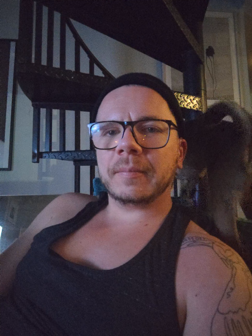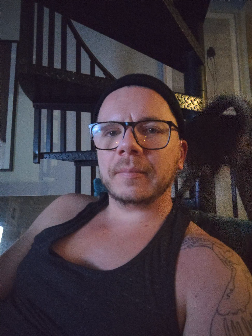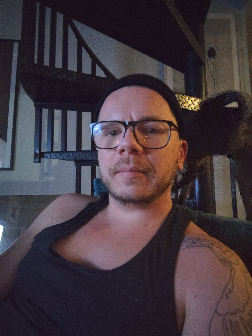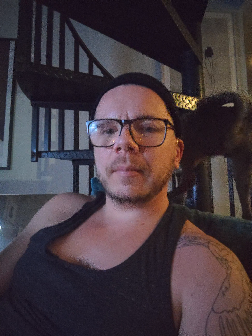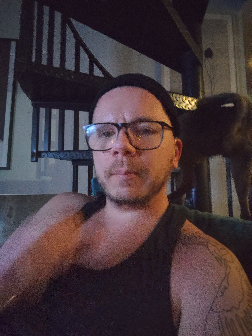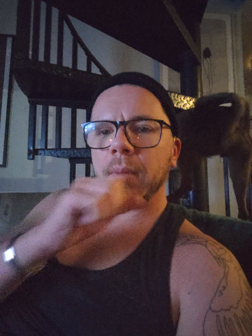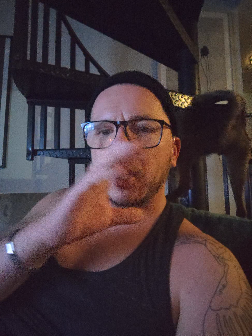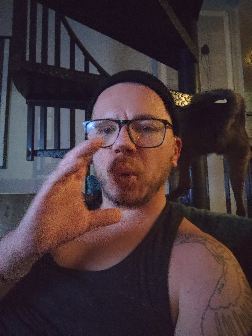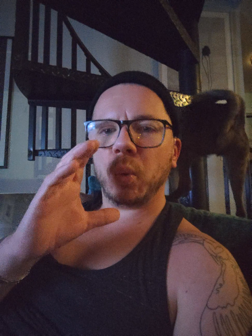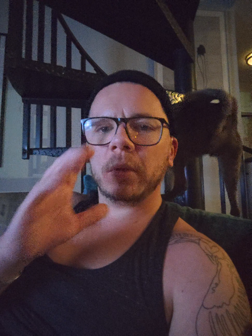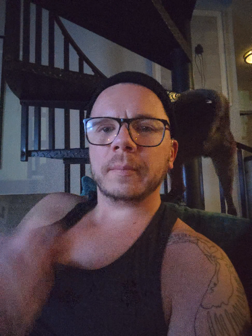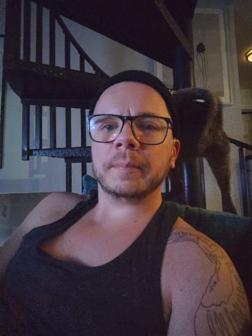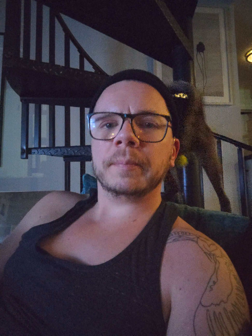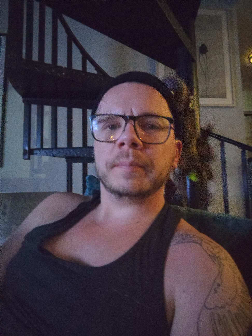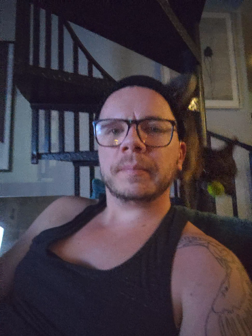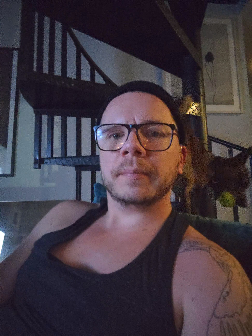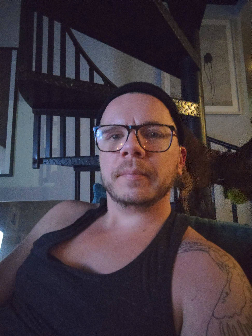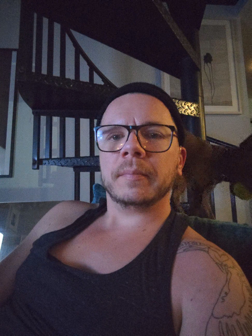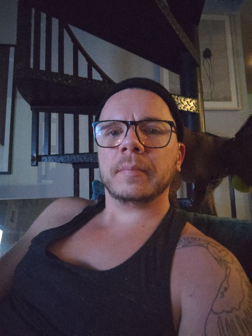balloon